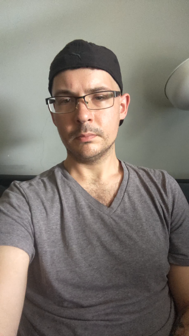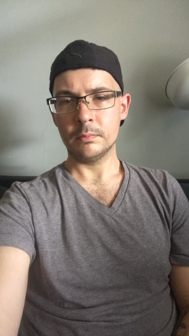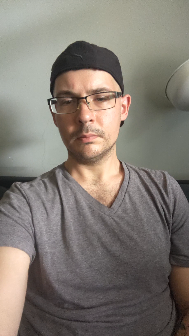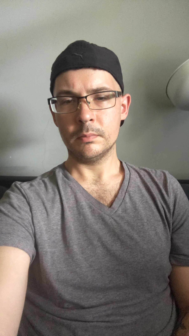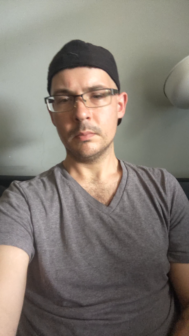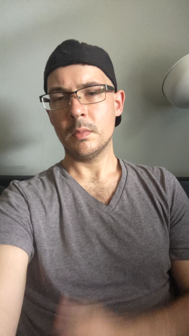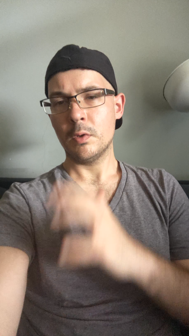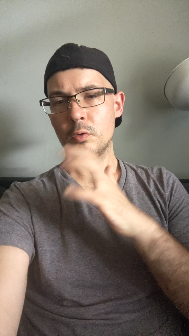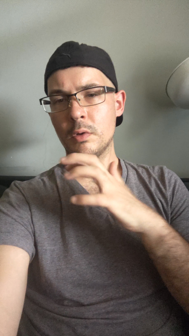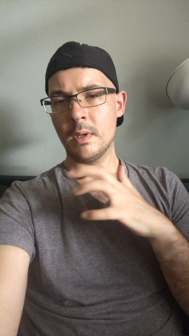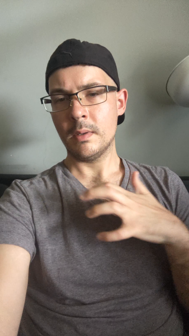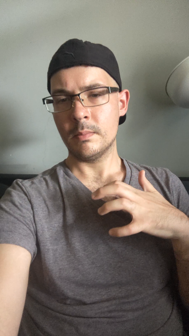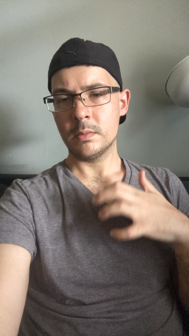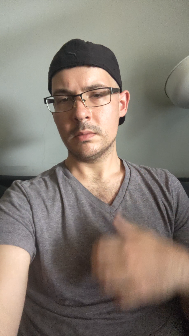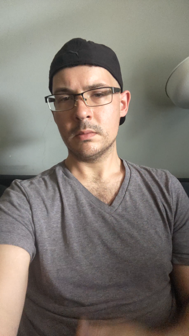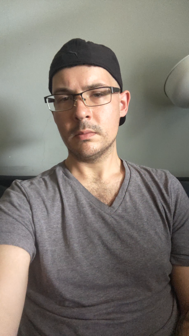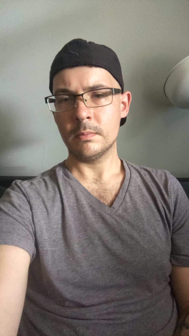grapes